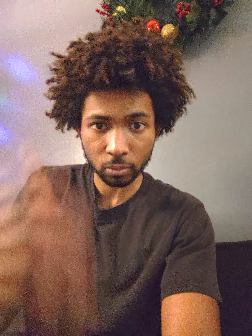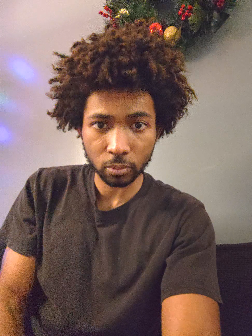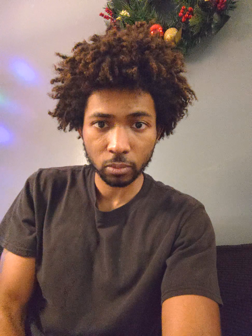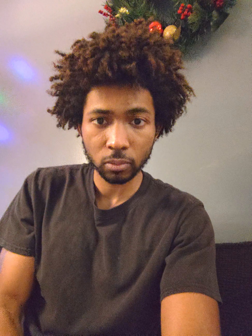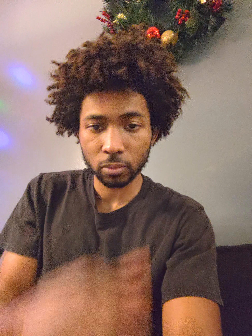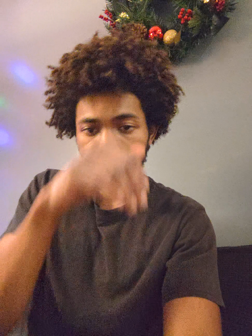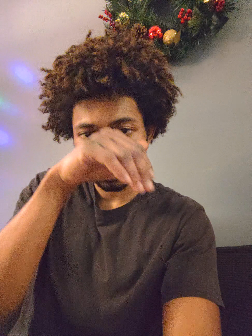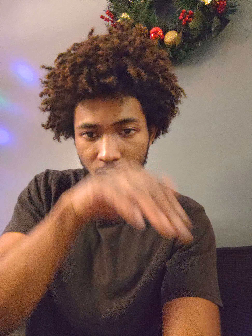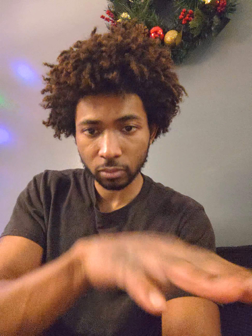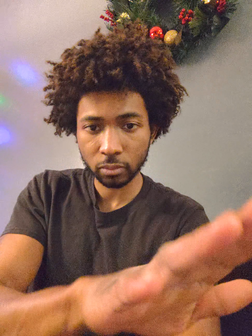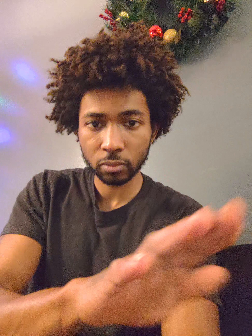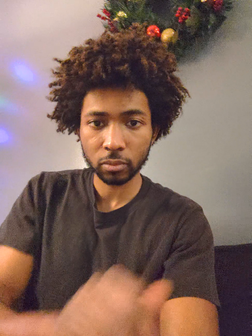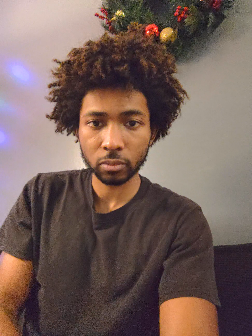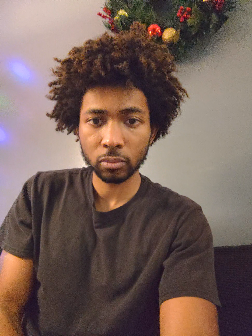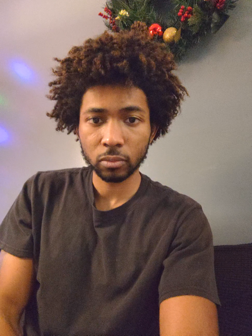elephant